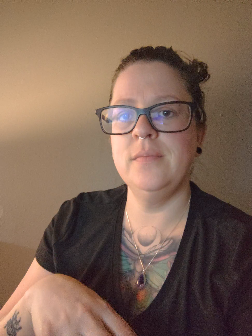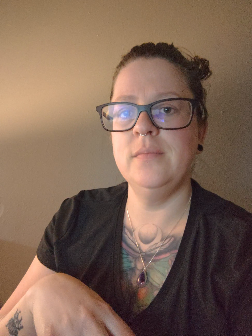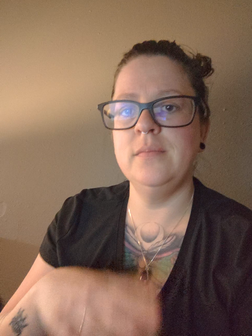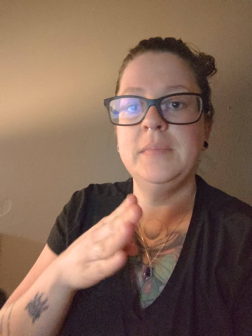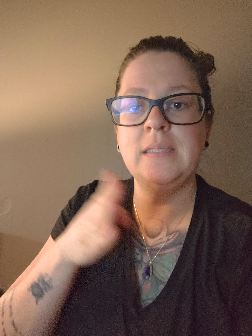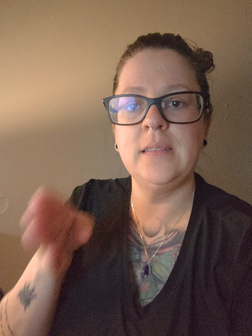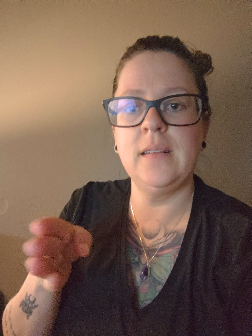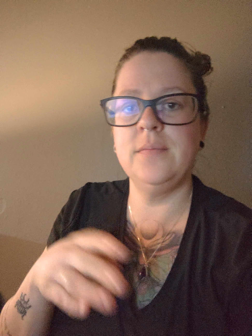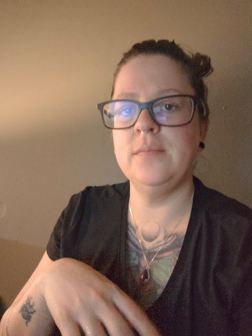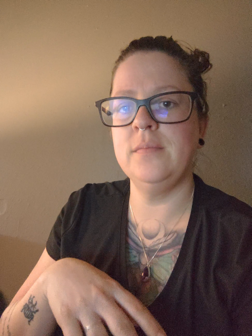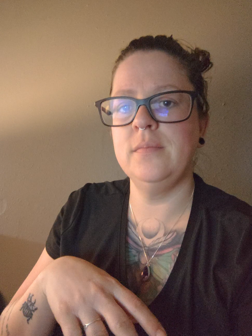beside